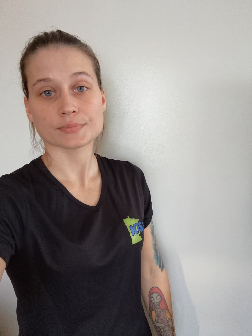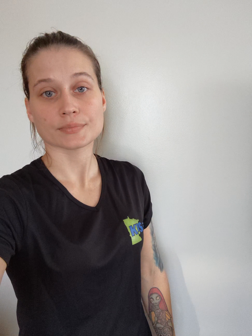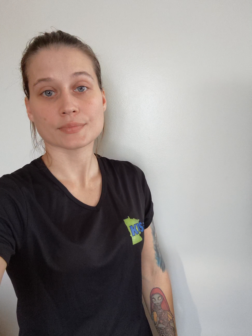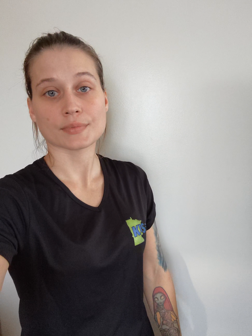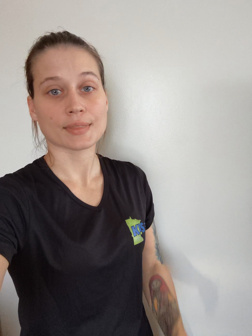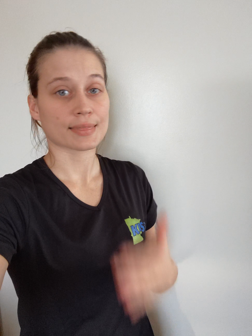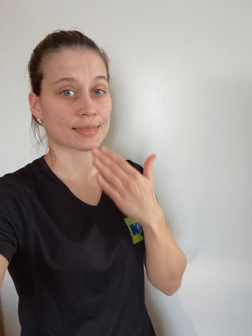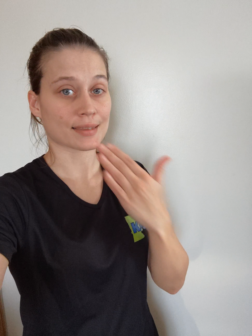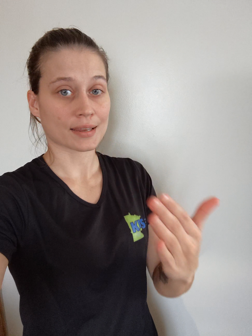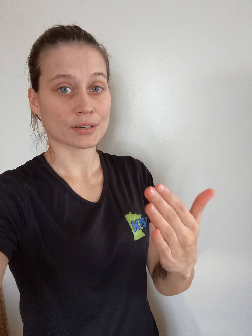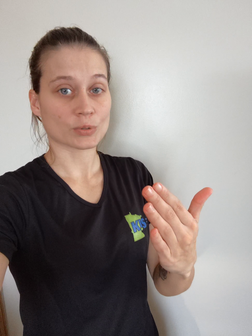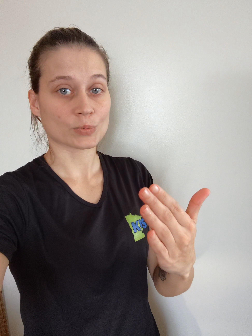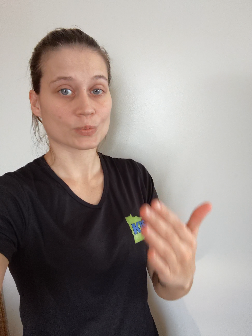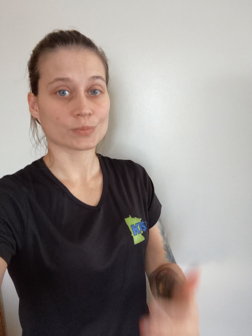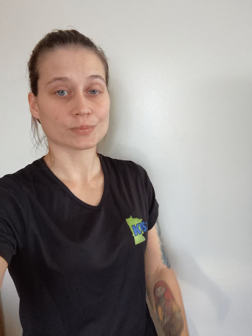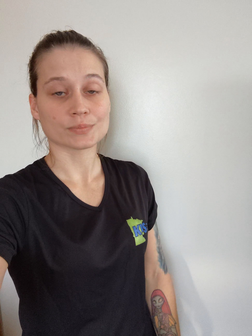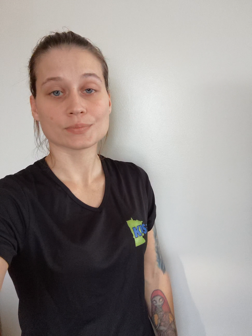thank you